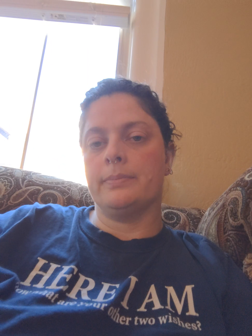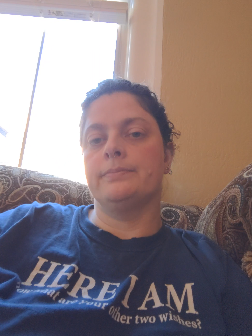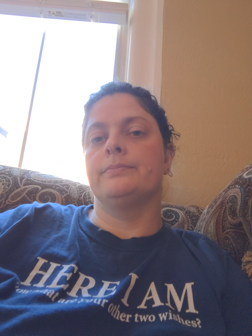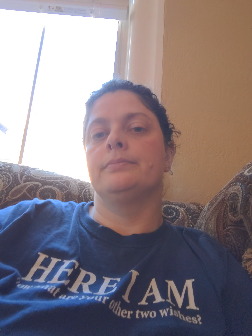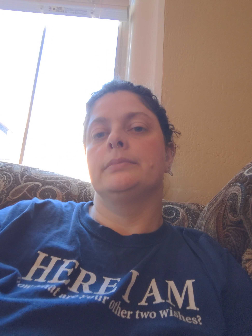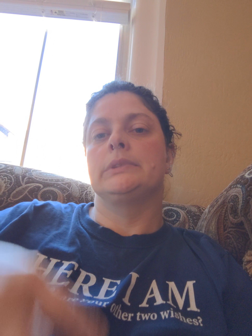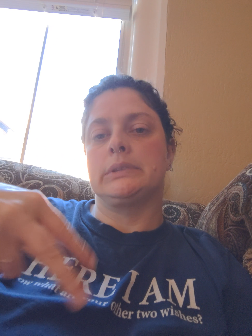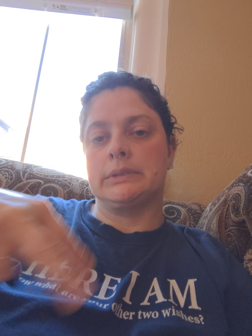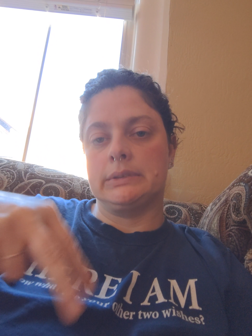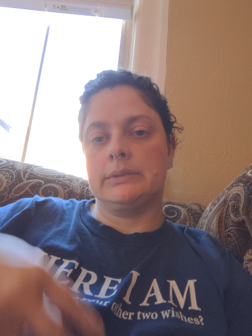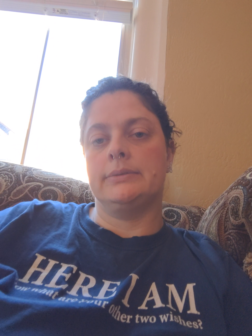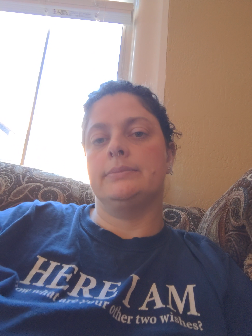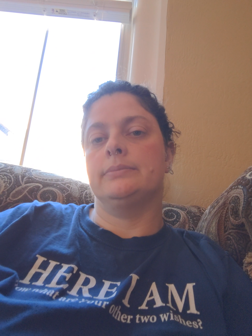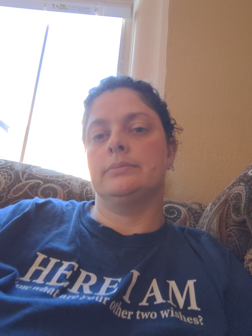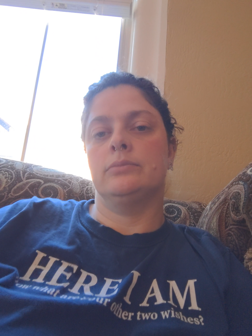dance